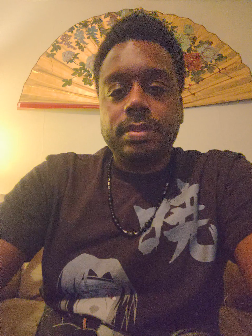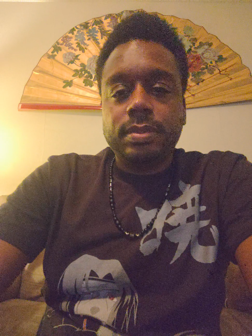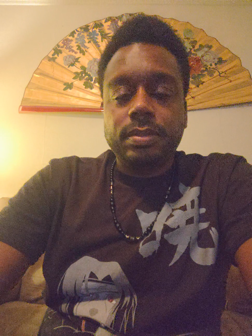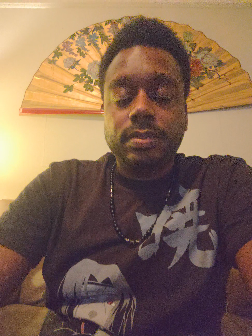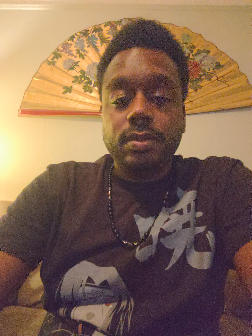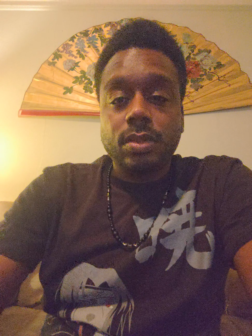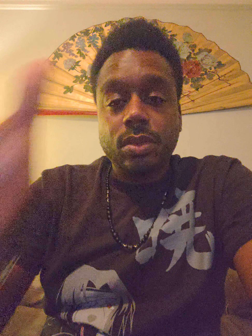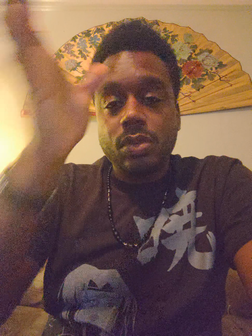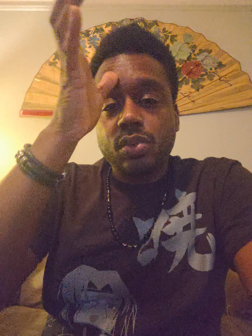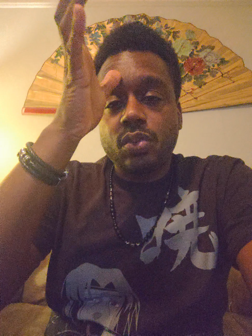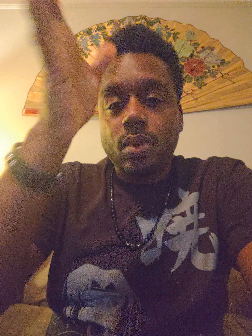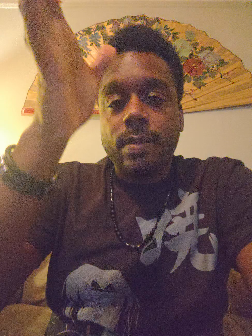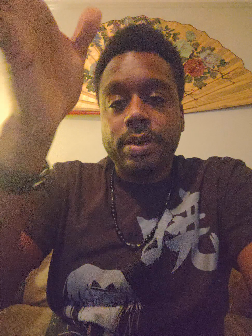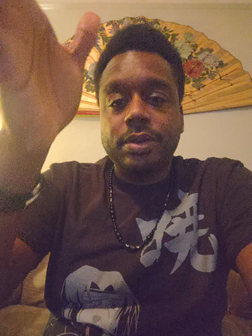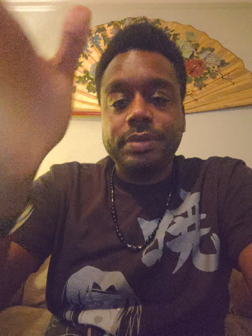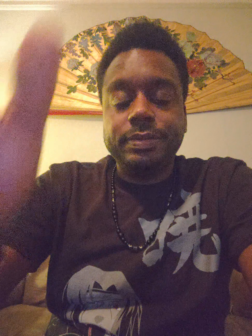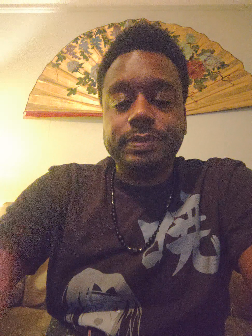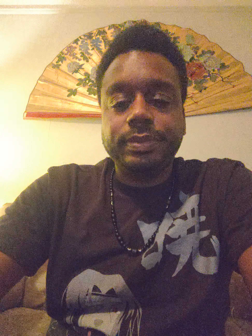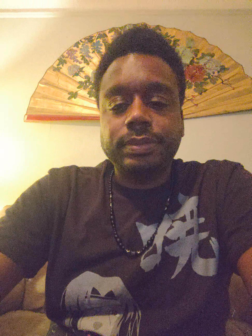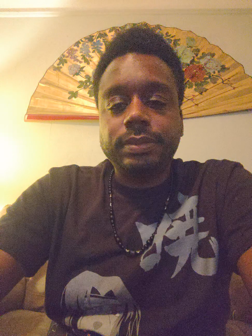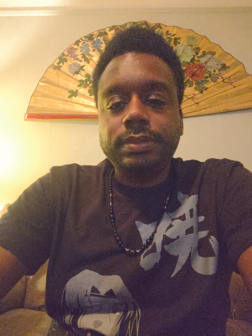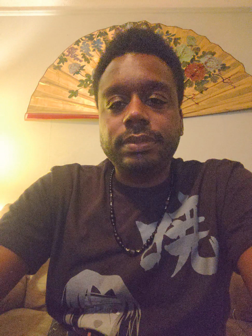grandpa